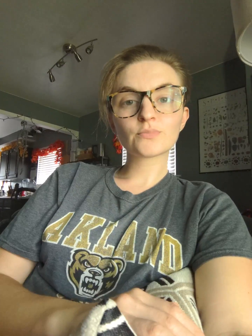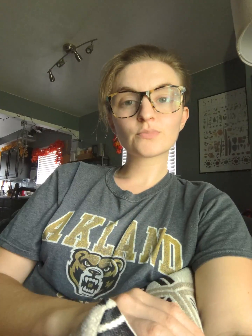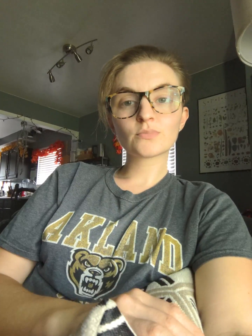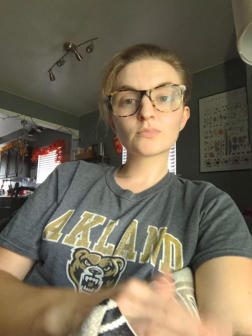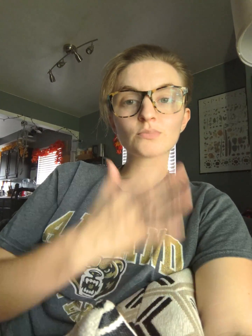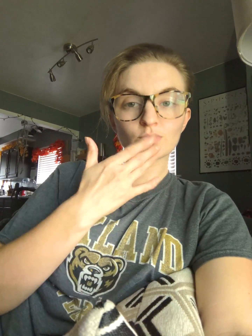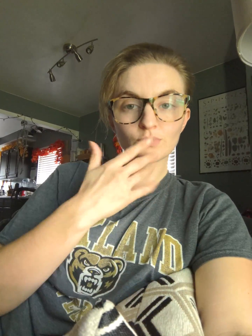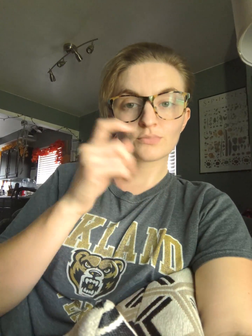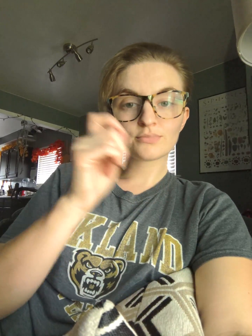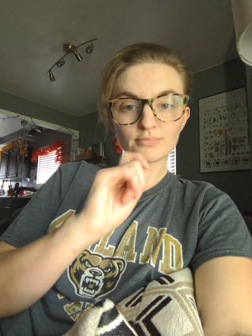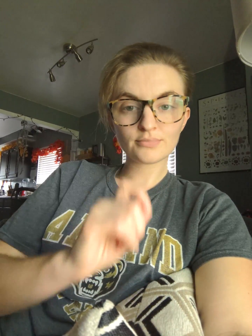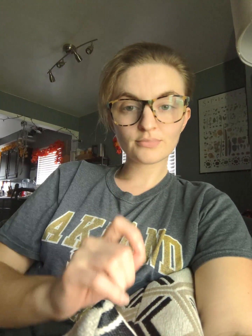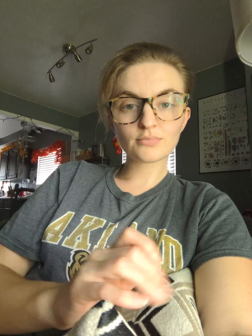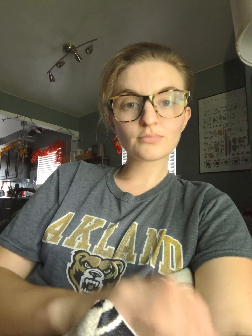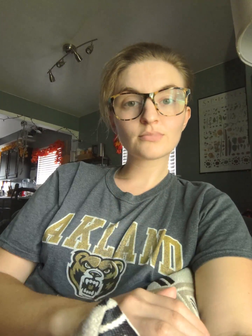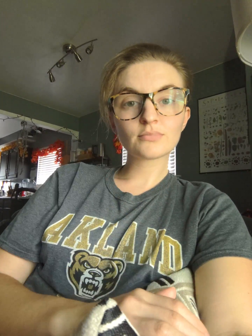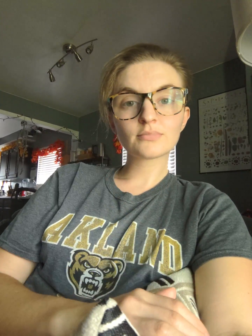crayon